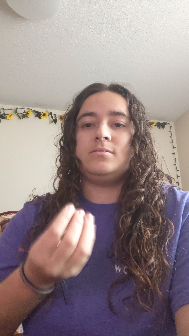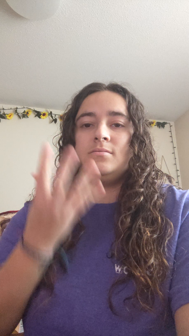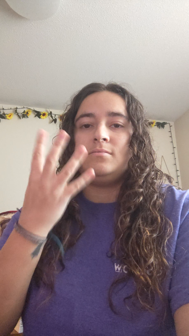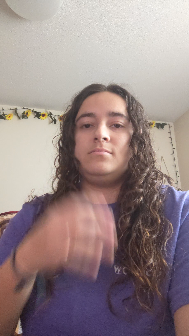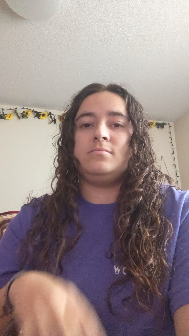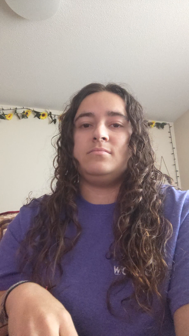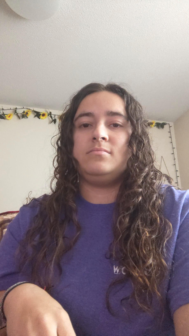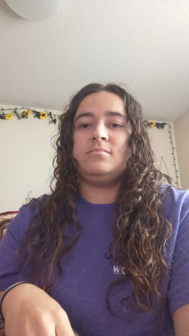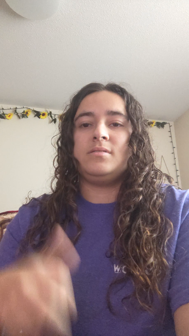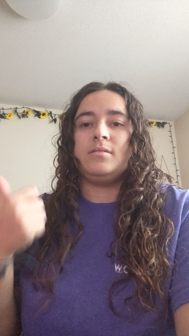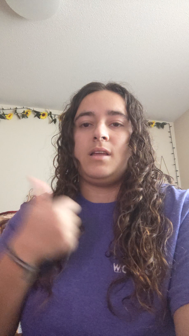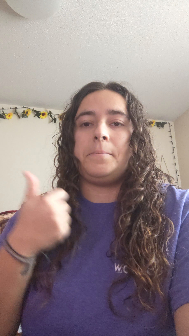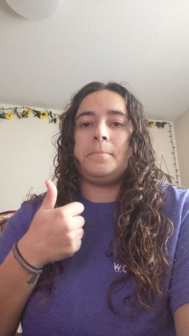game